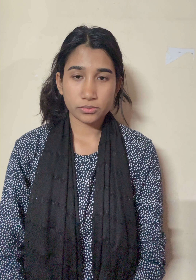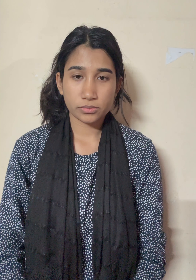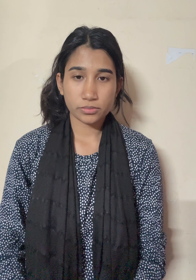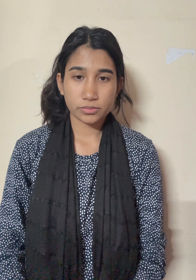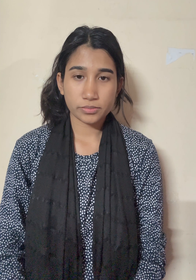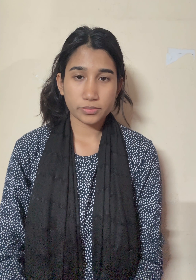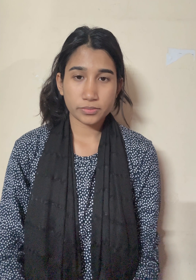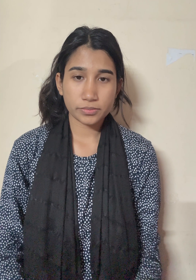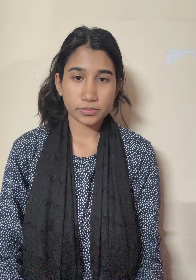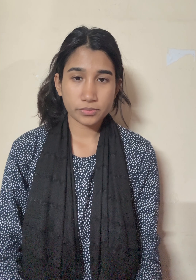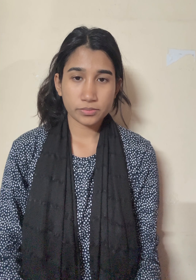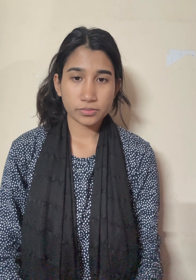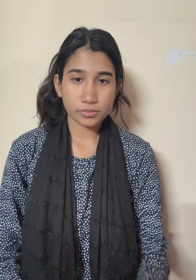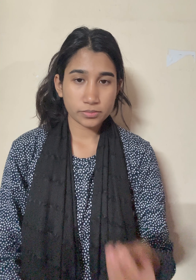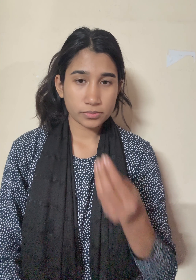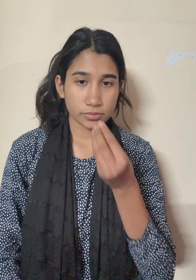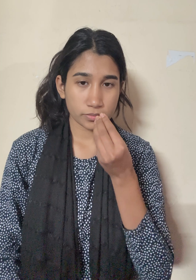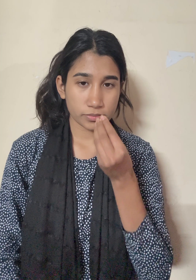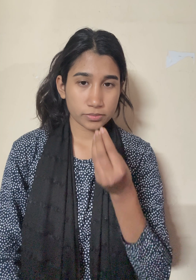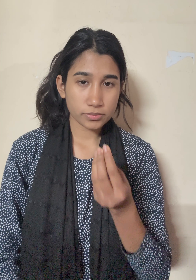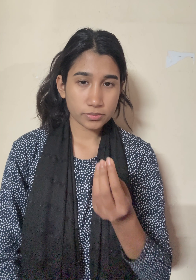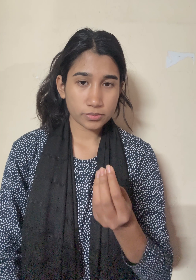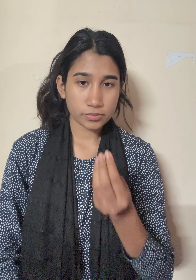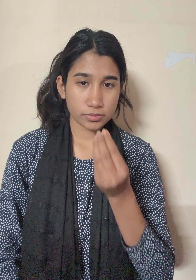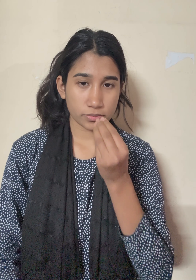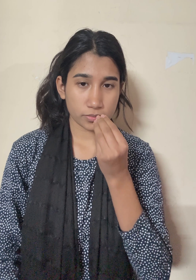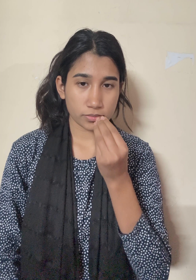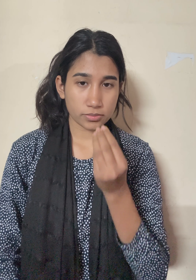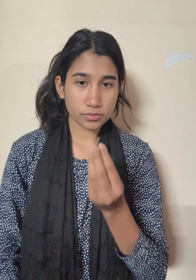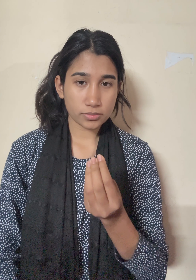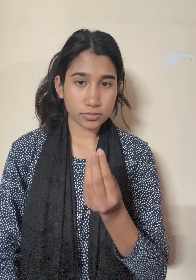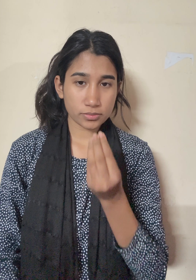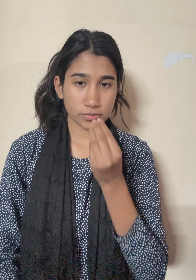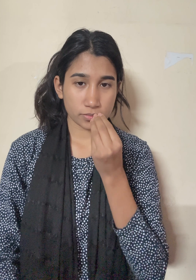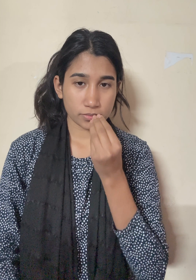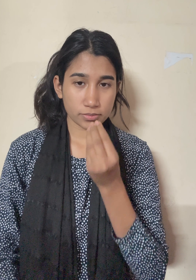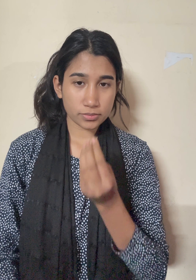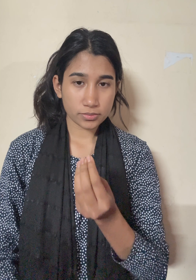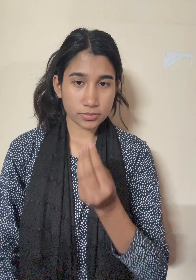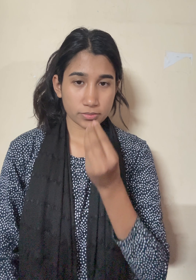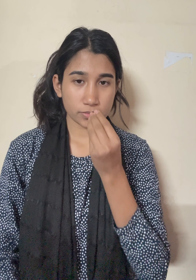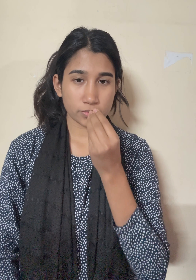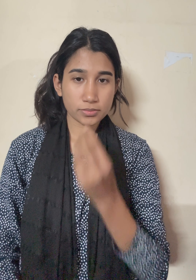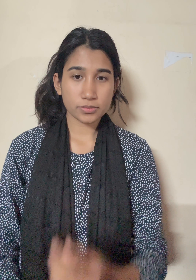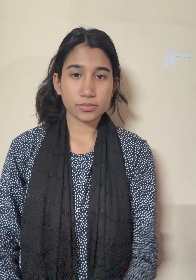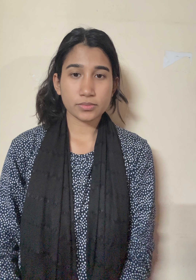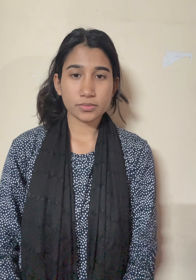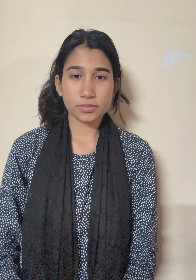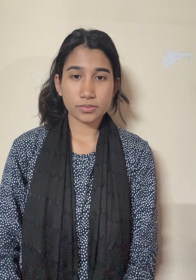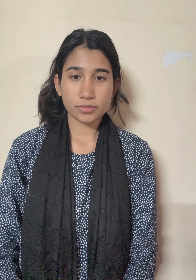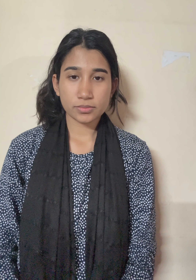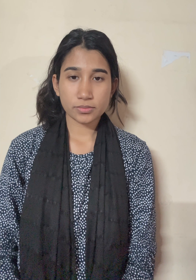খাওয়া